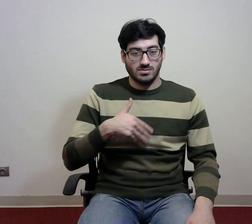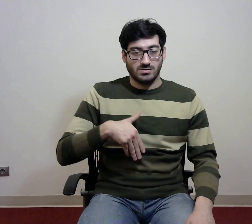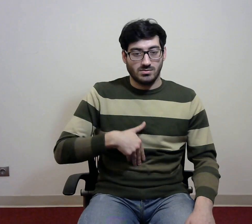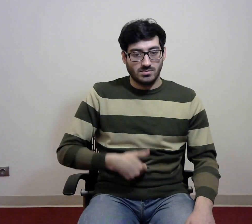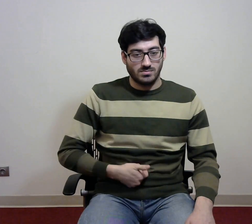ac